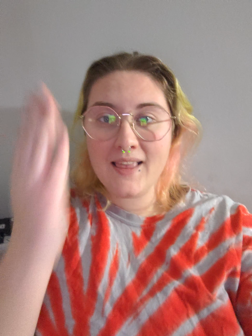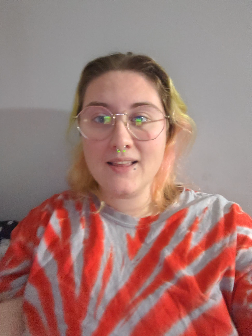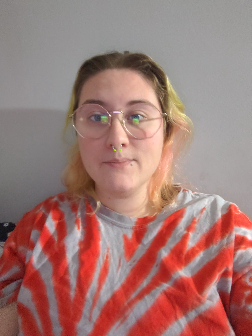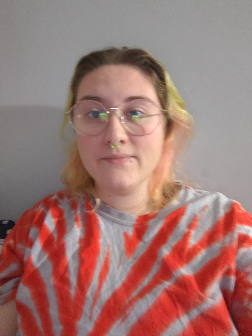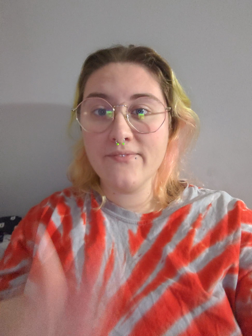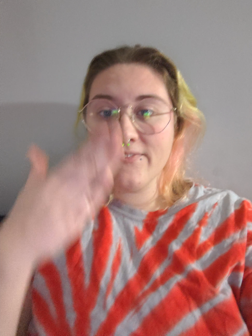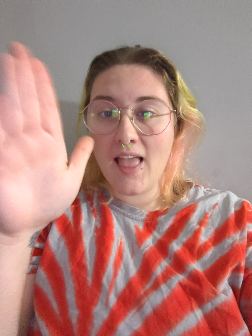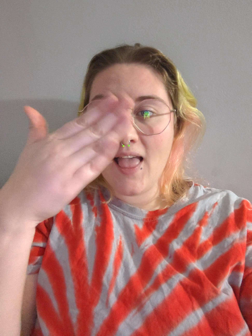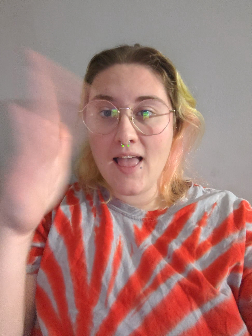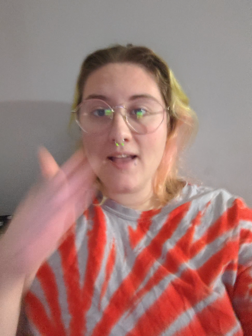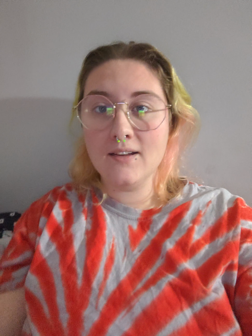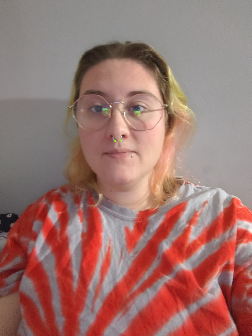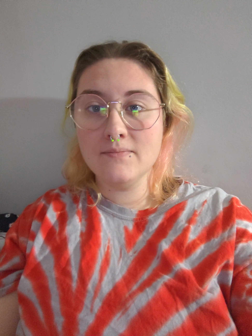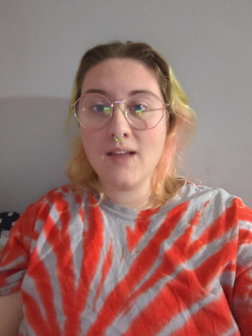flag